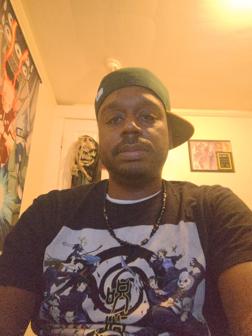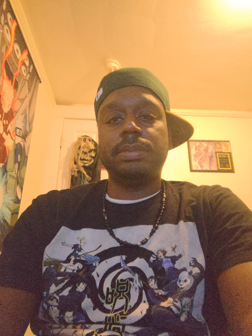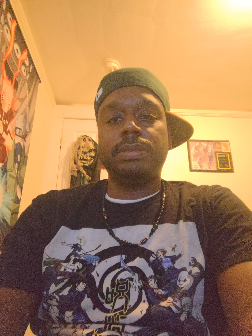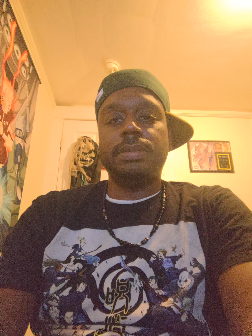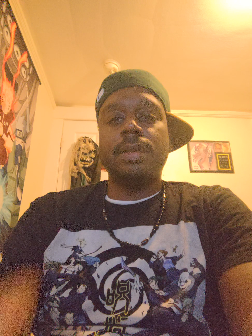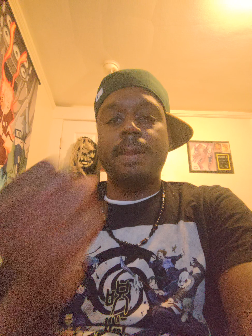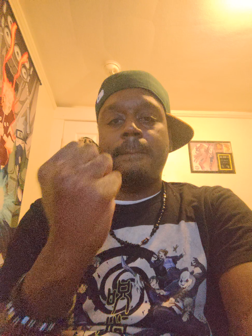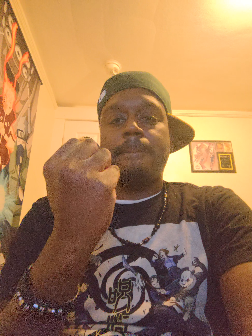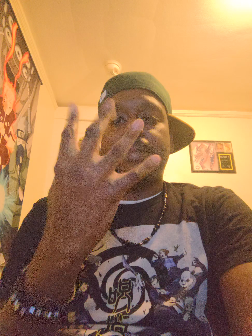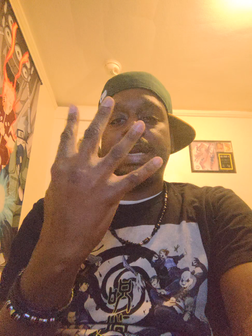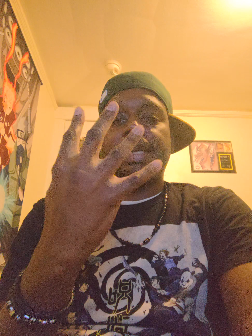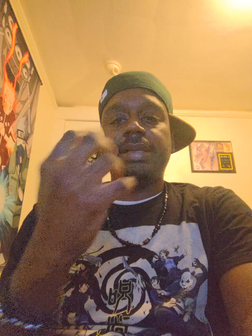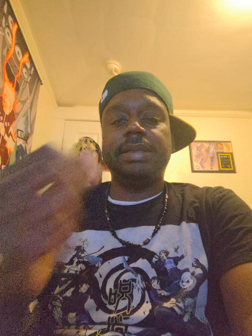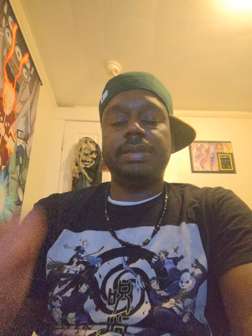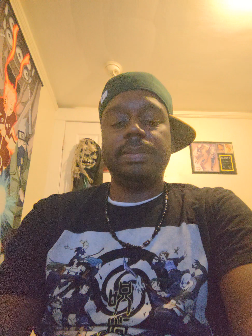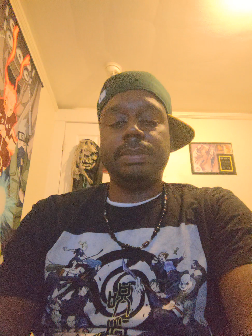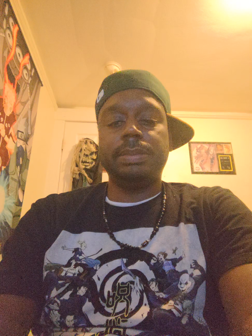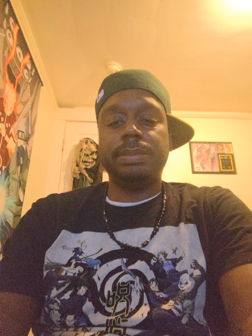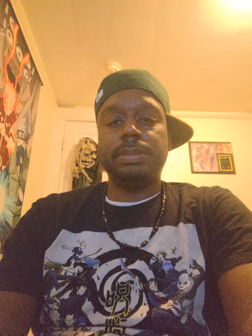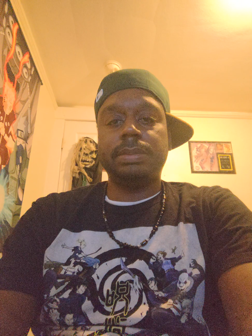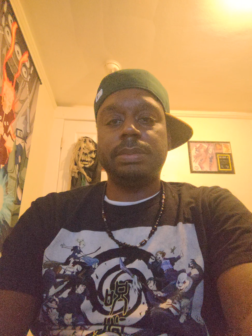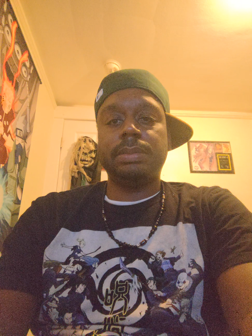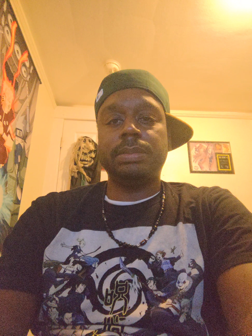many